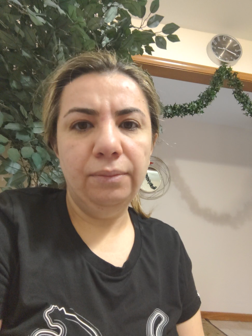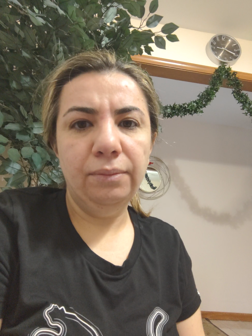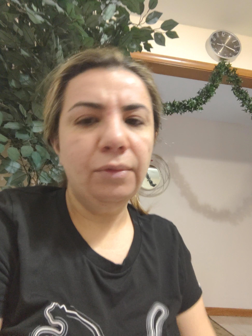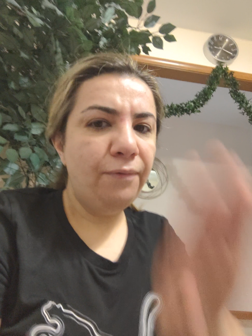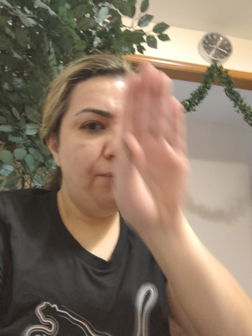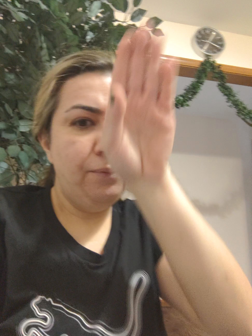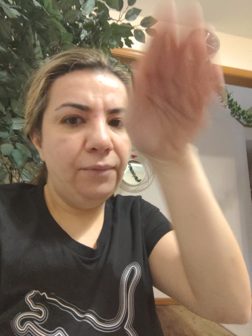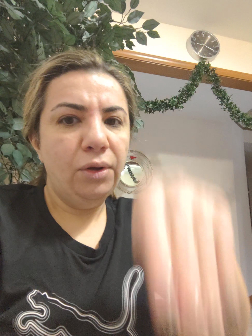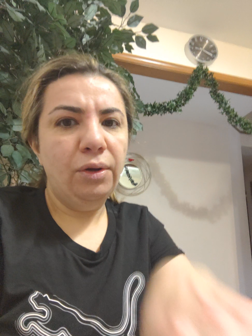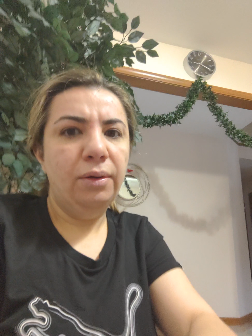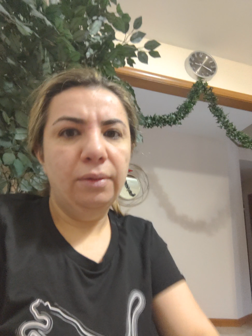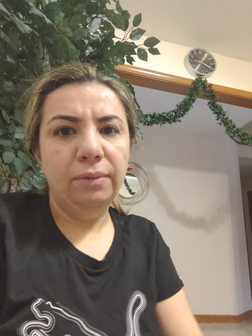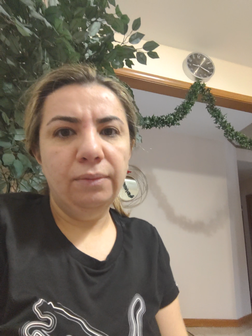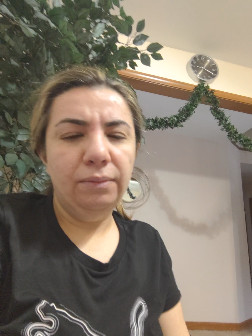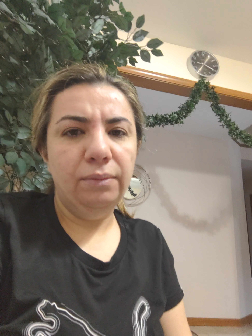elephant